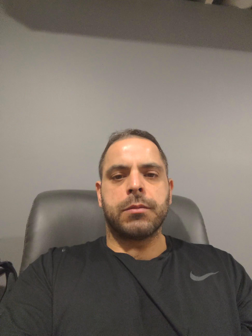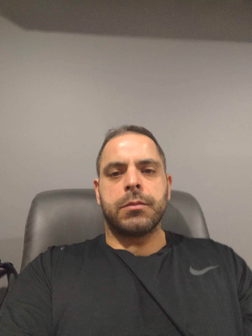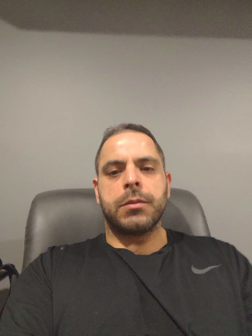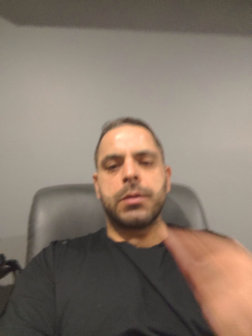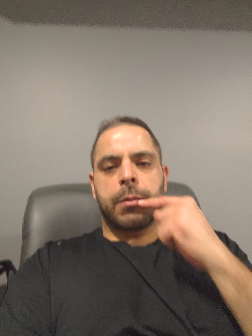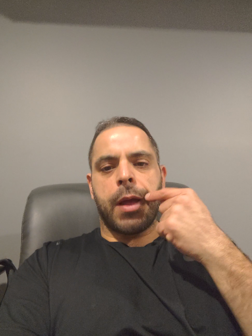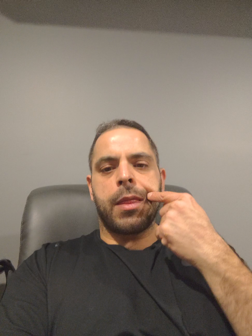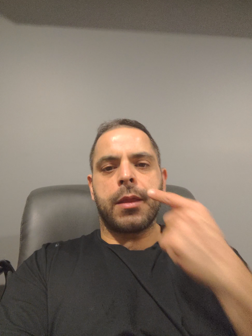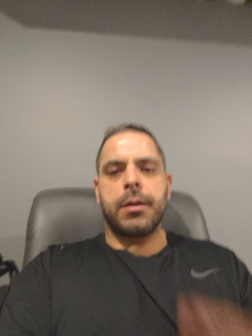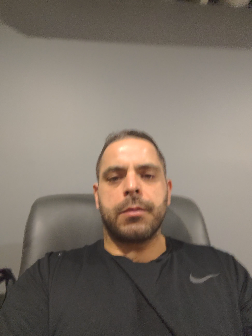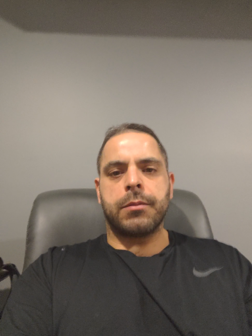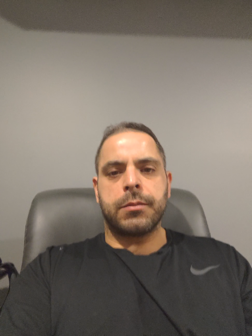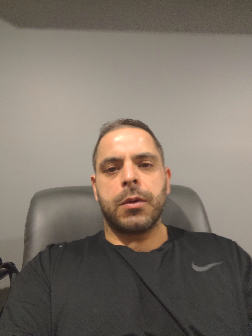smile